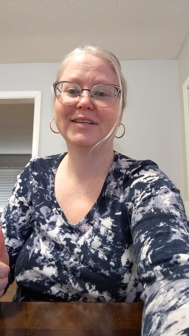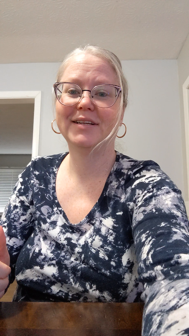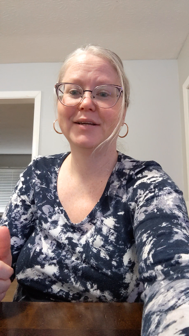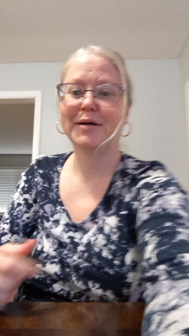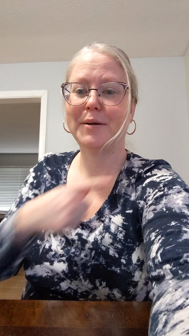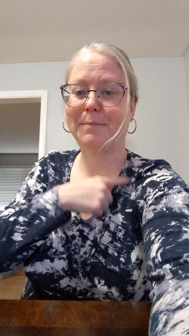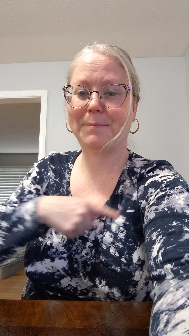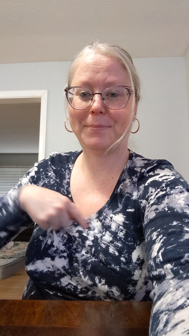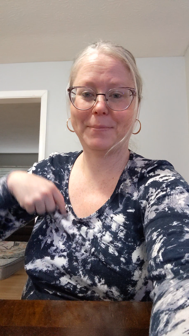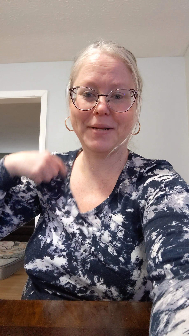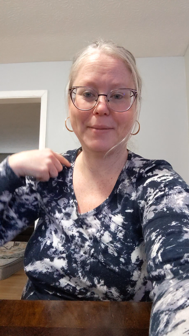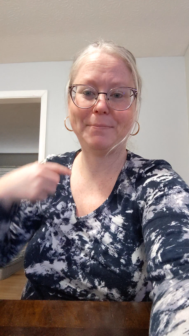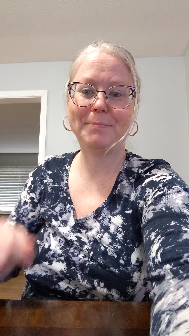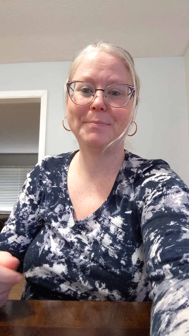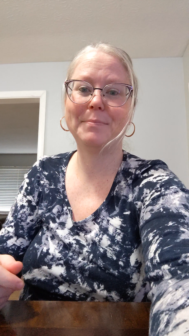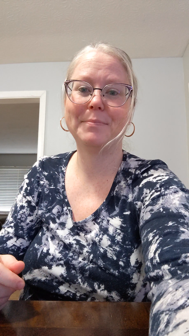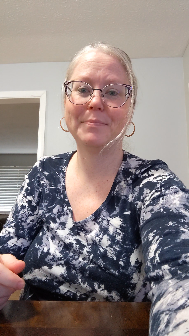bib